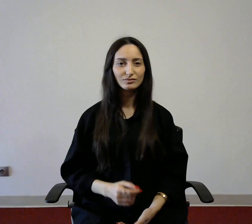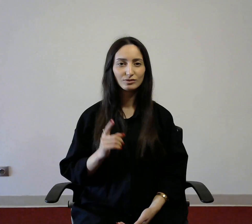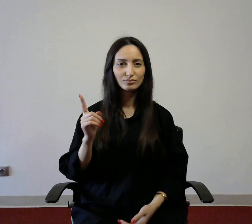O